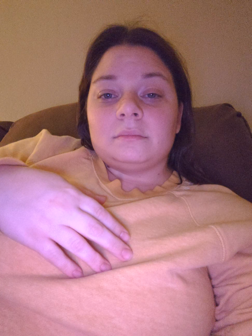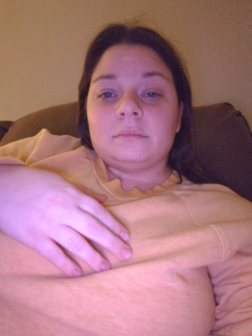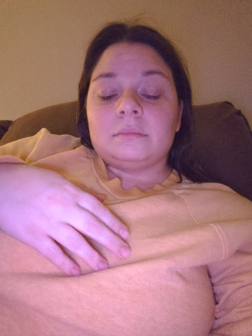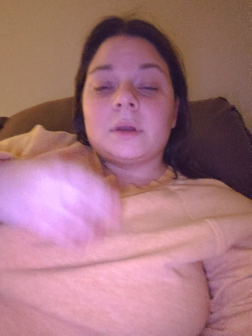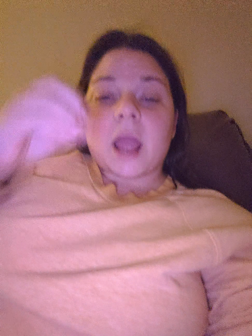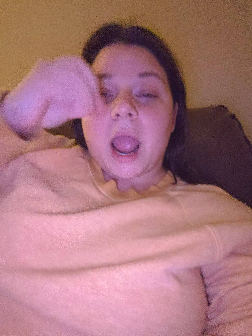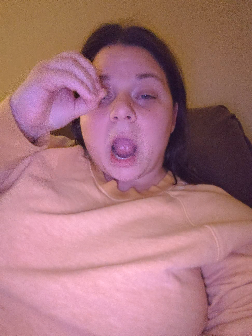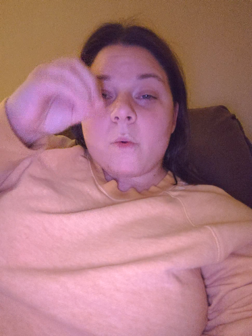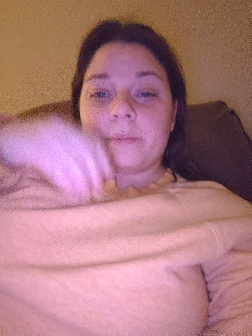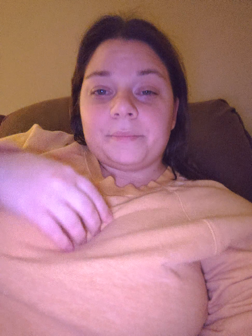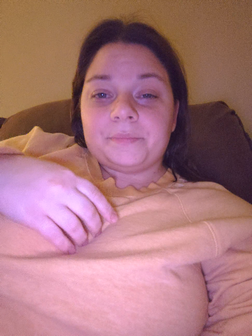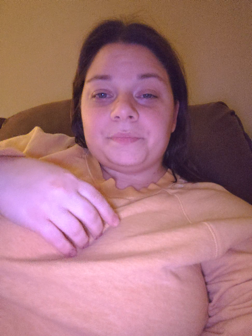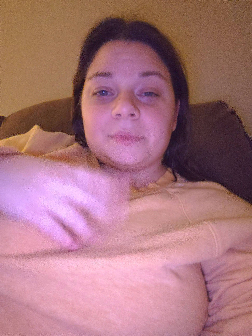owl